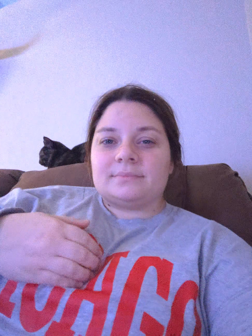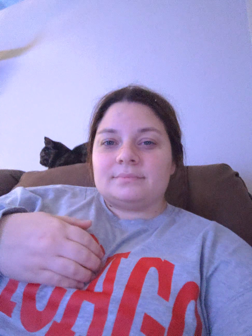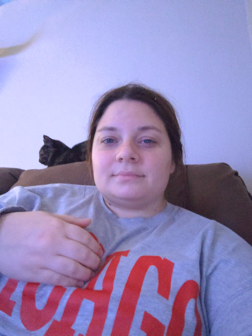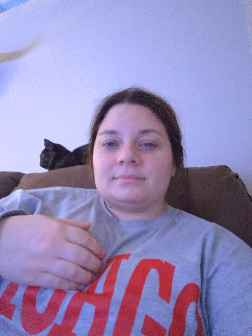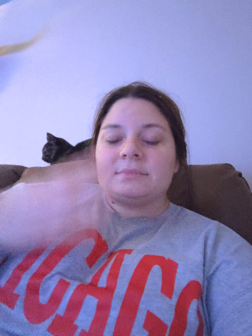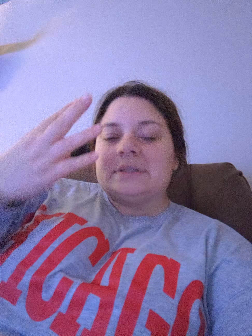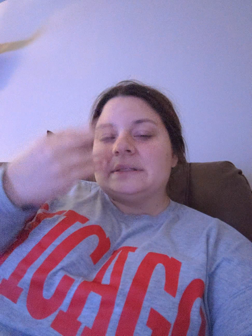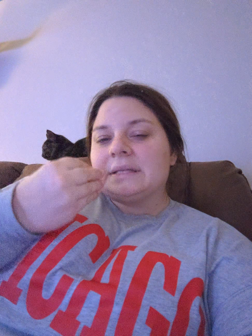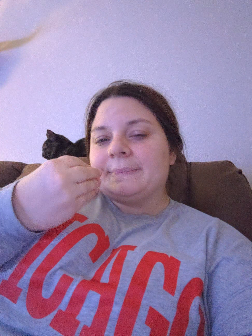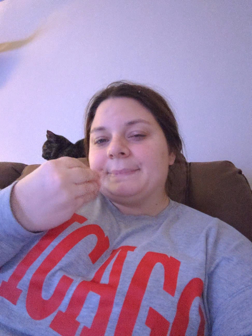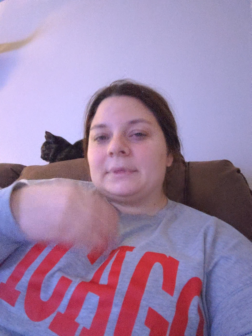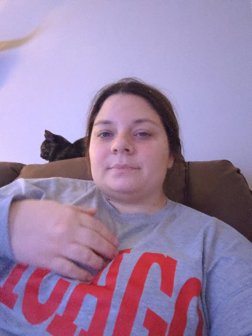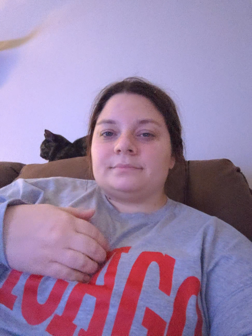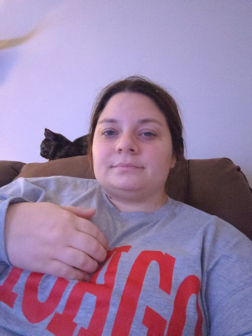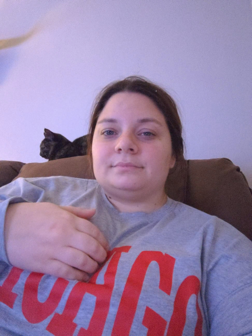sleep